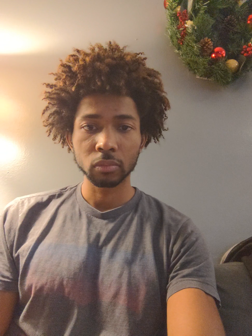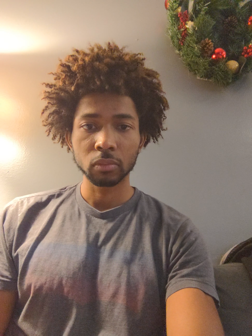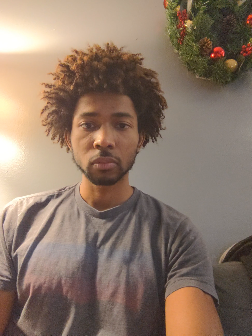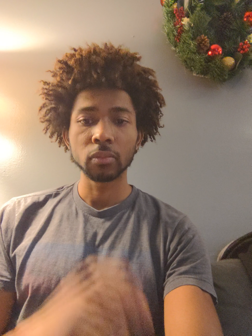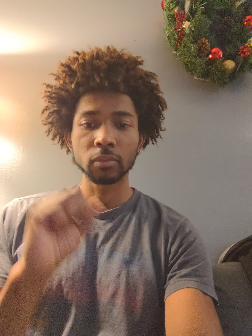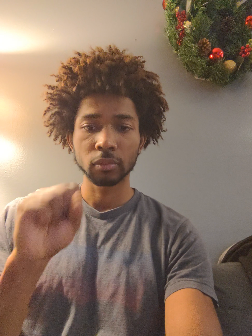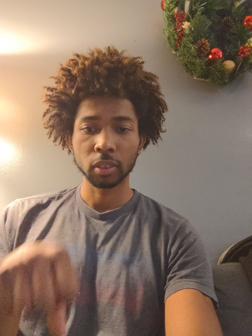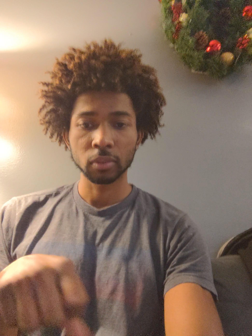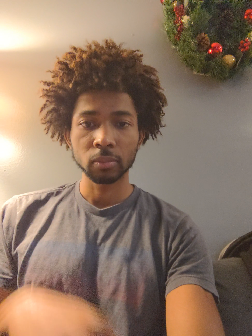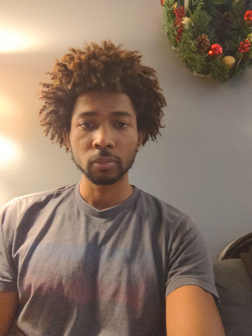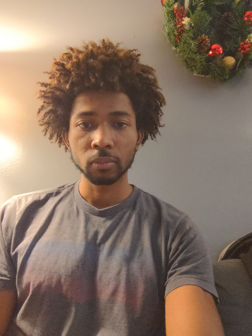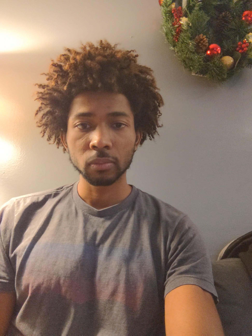can